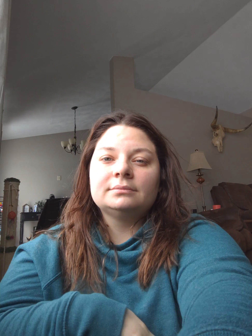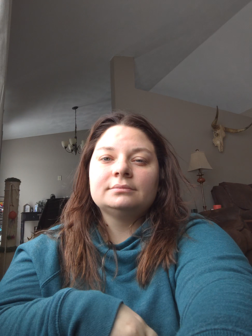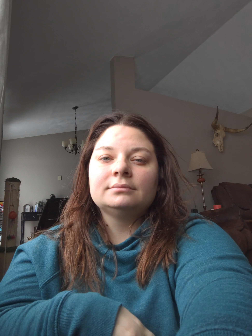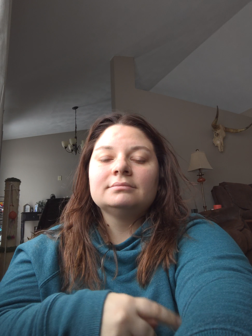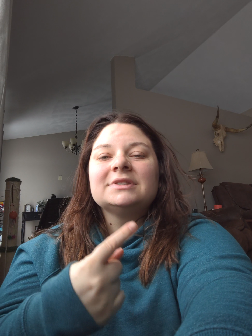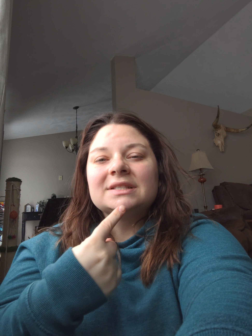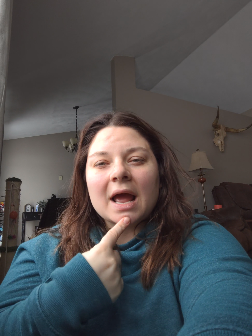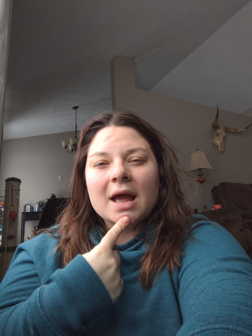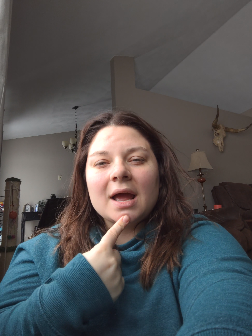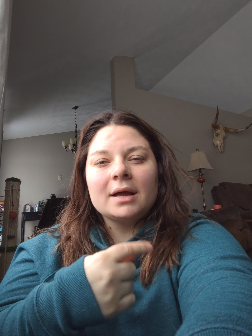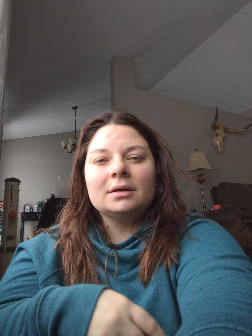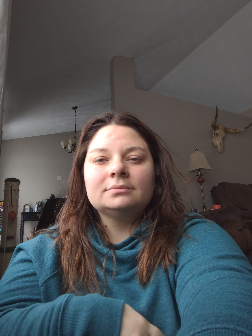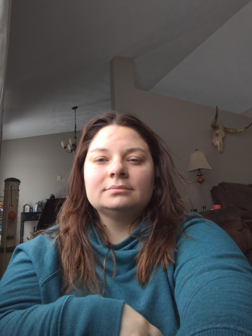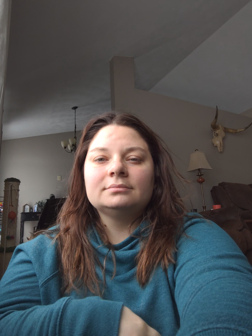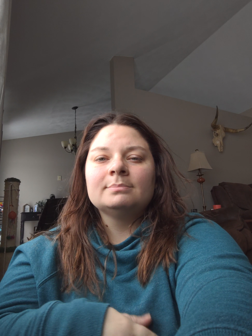say